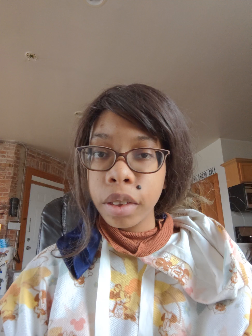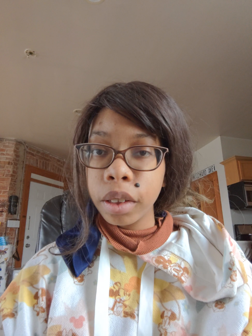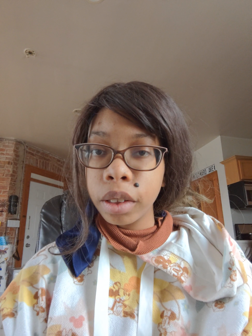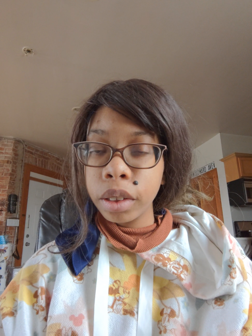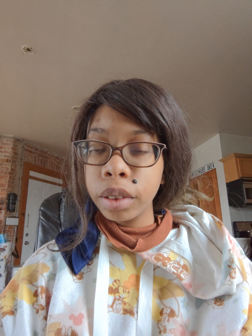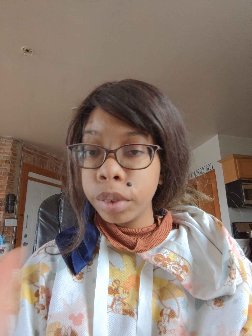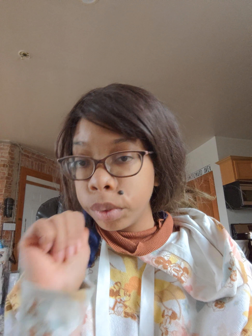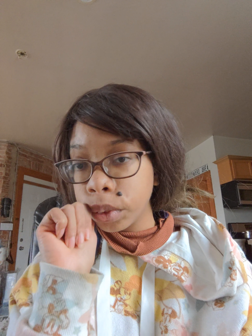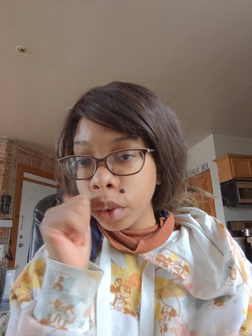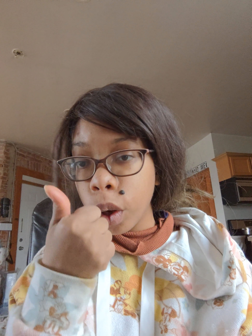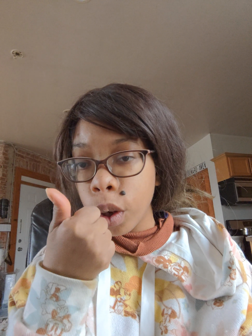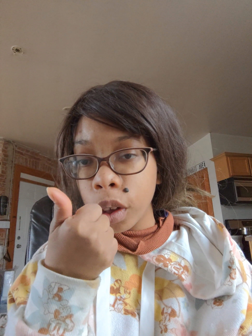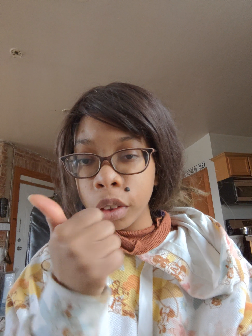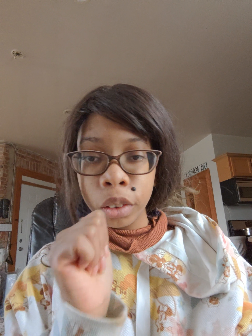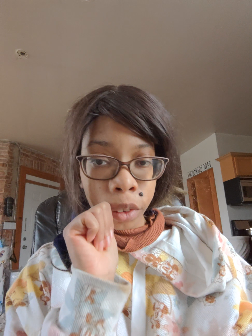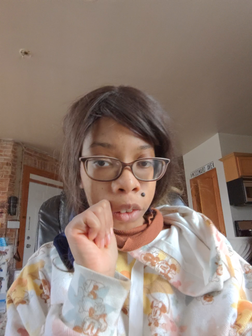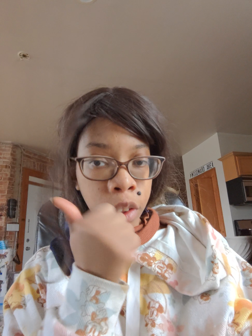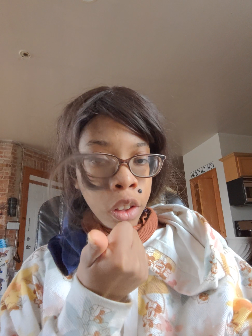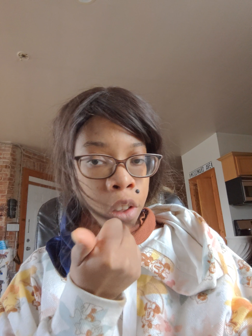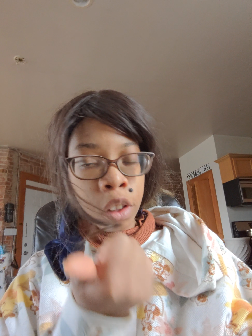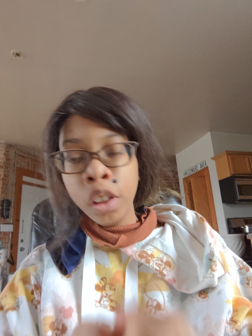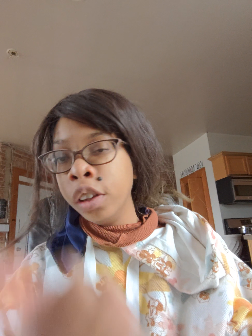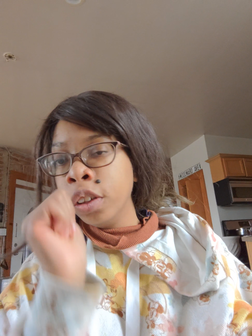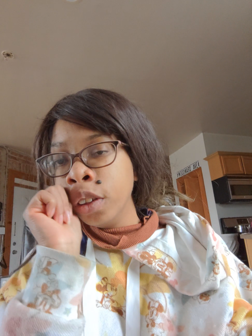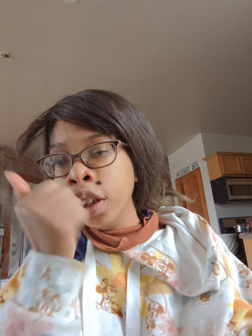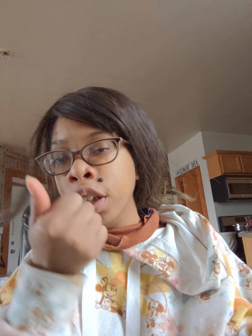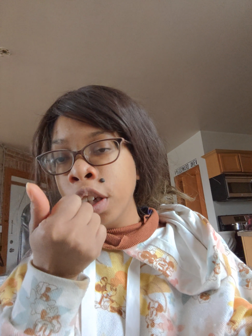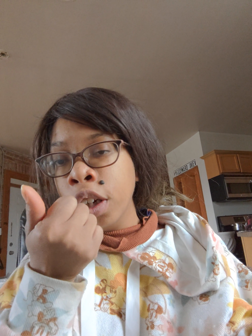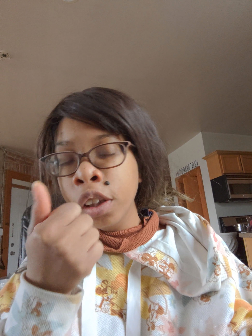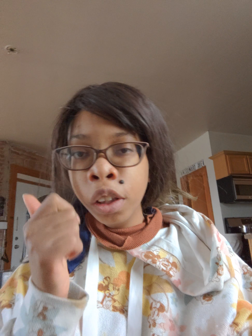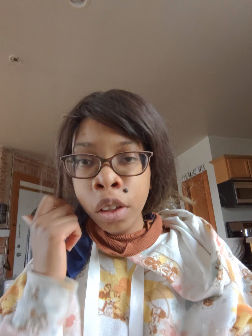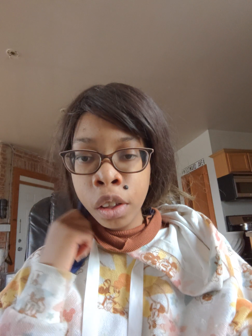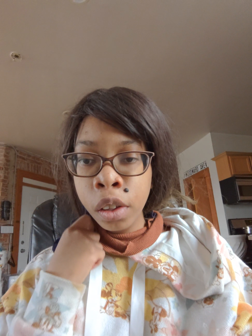tomorrow